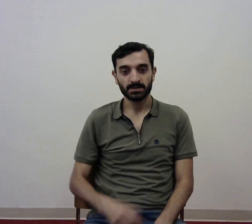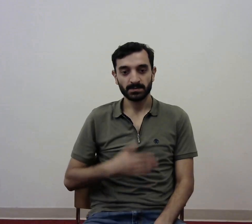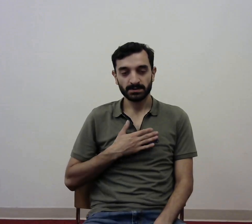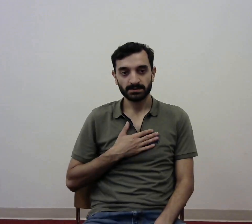mən